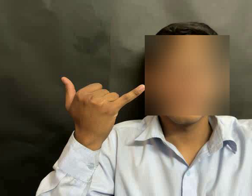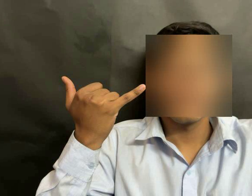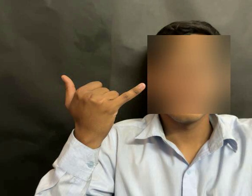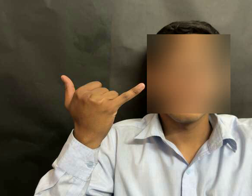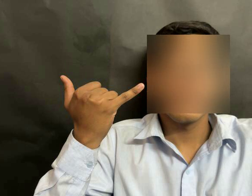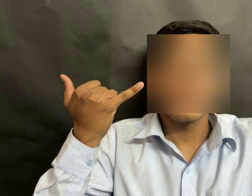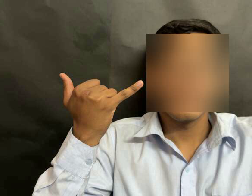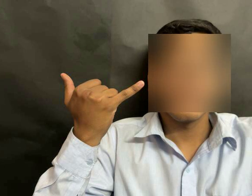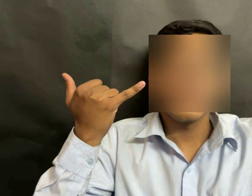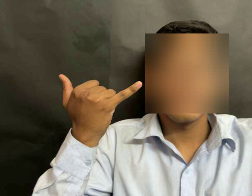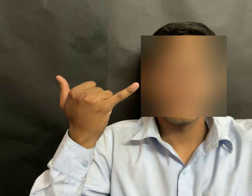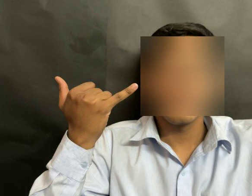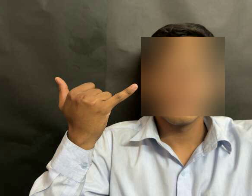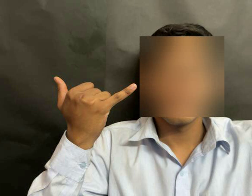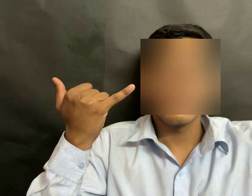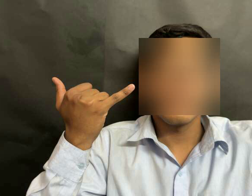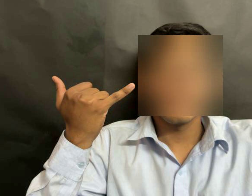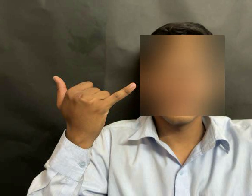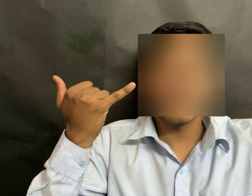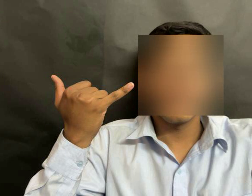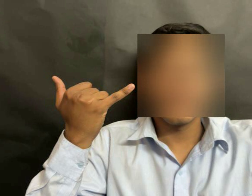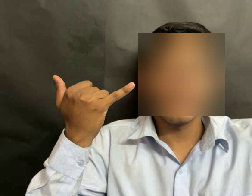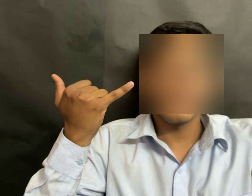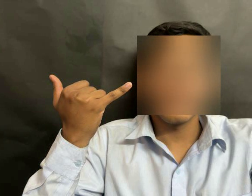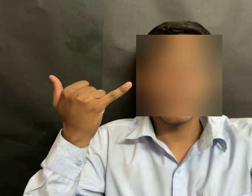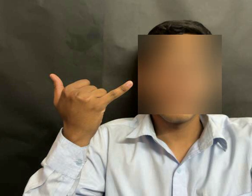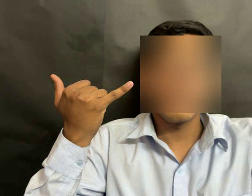Y